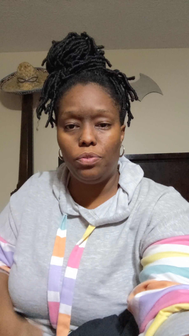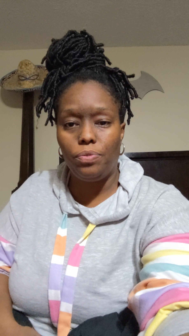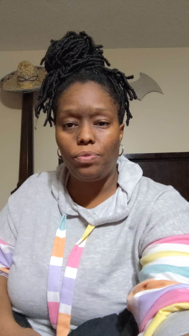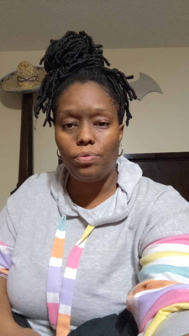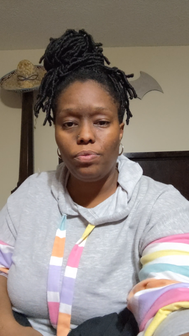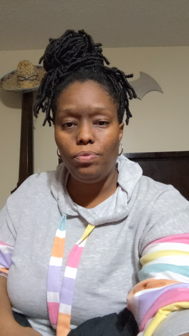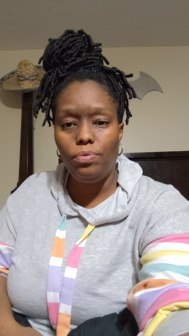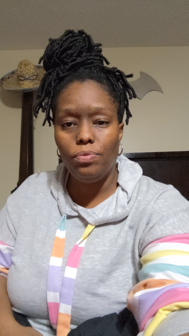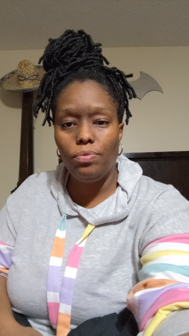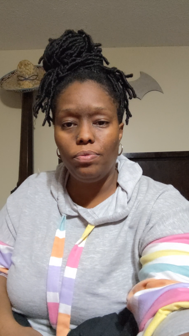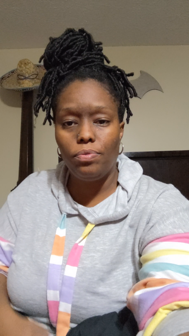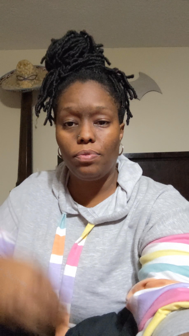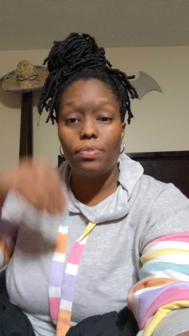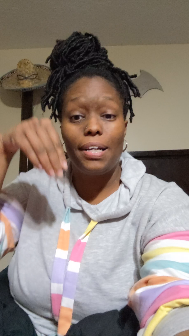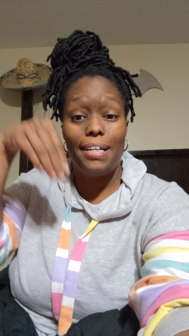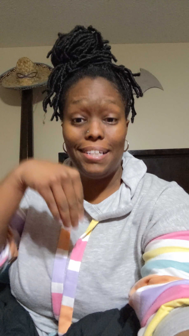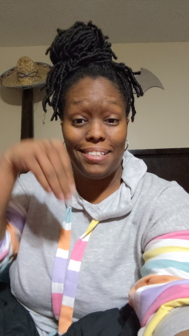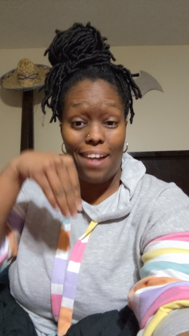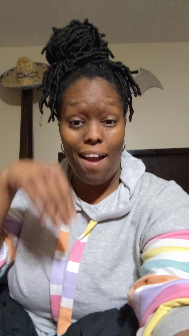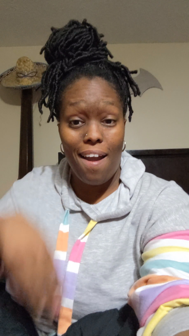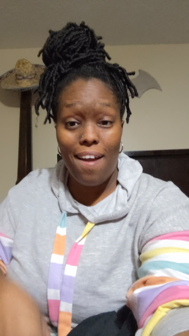inside